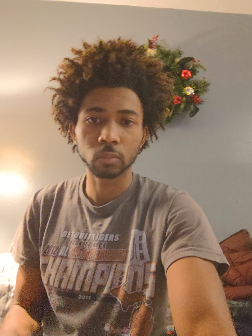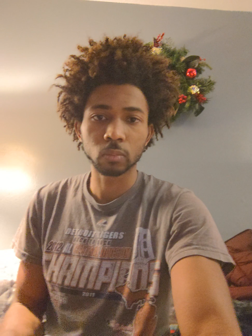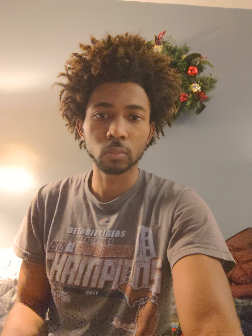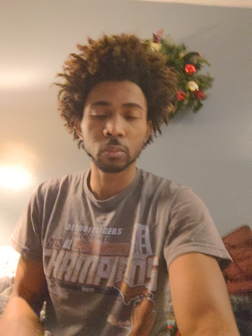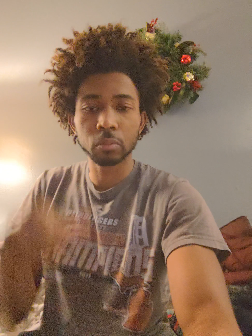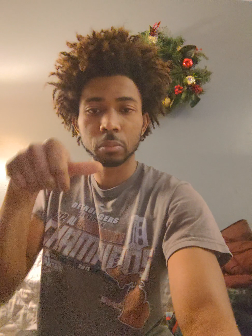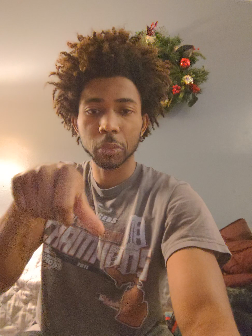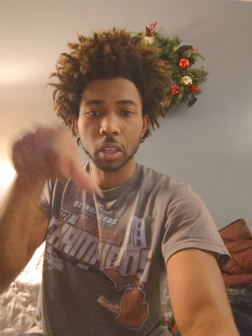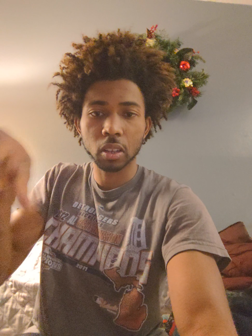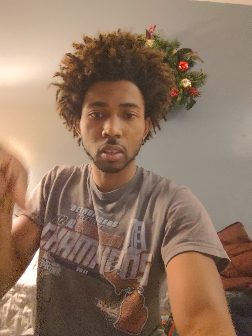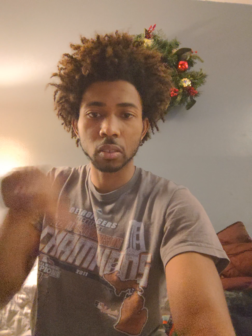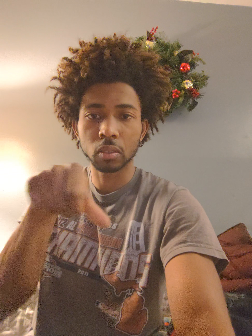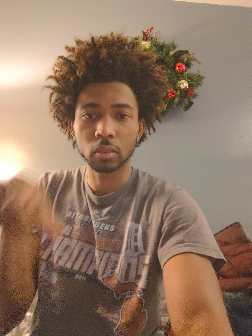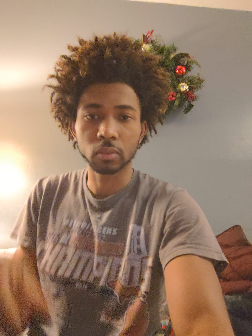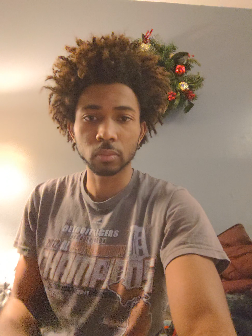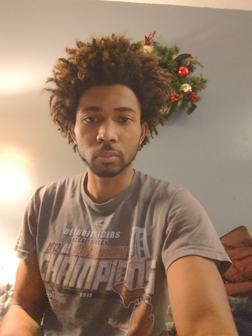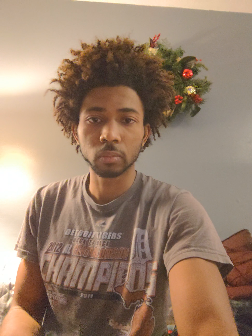puzzle